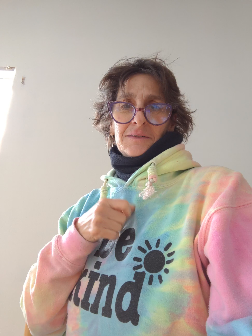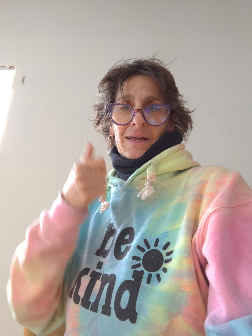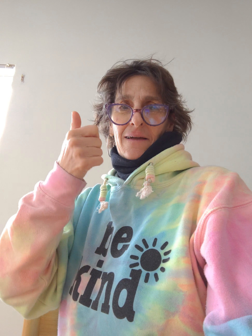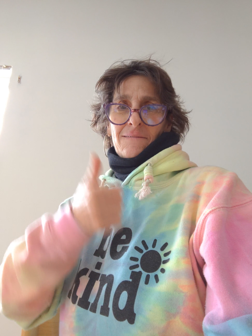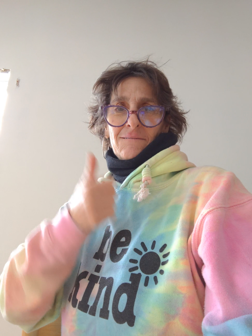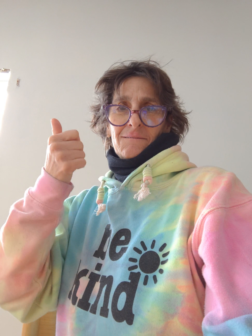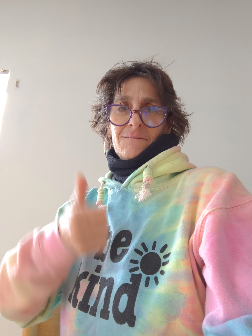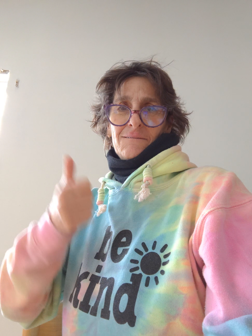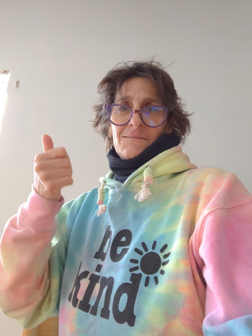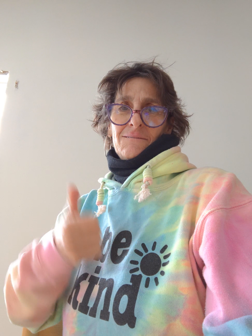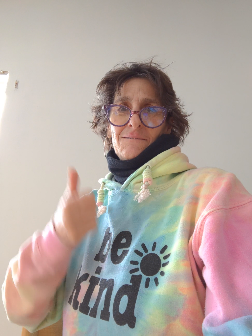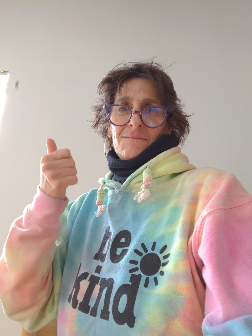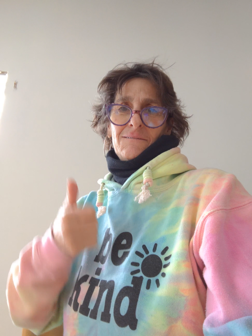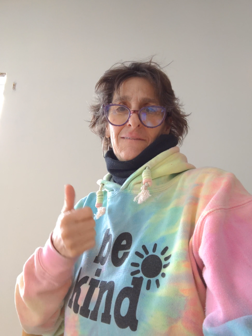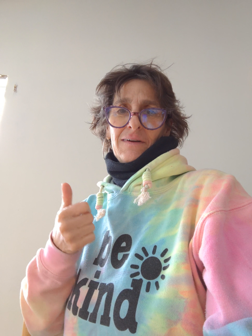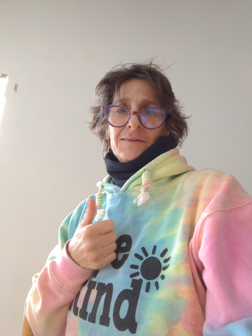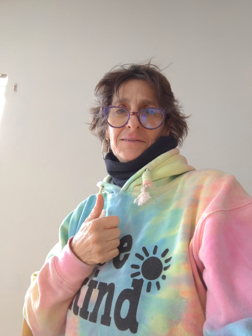every